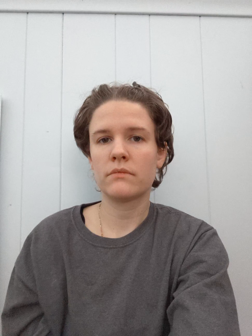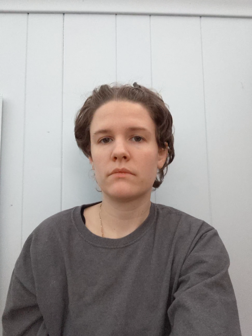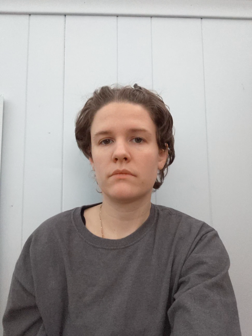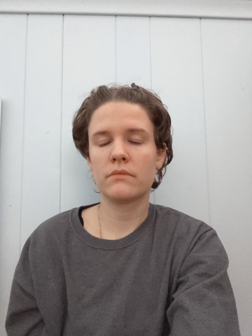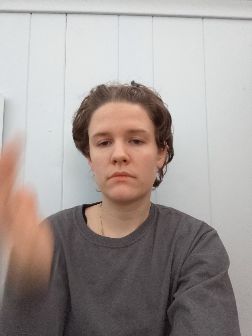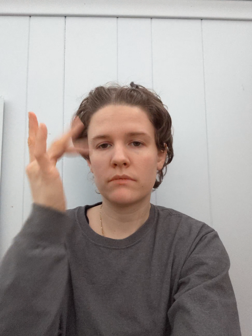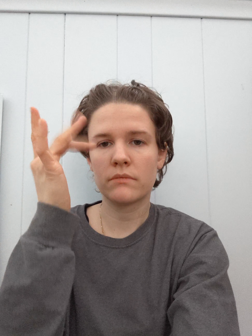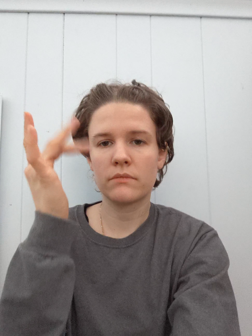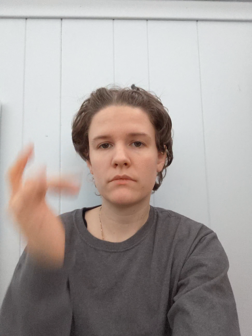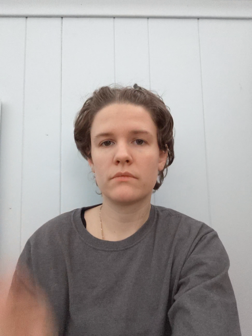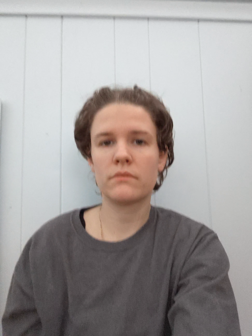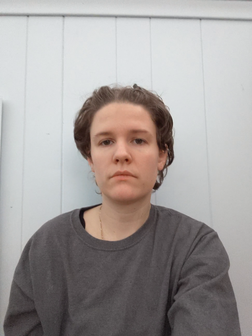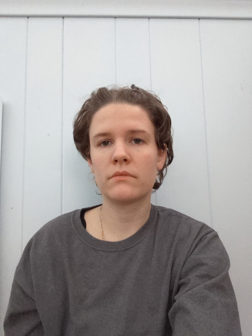why